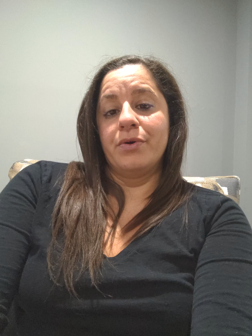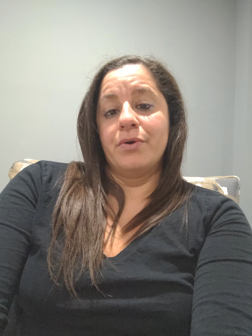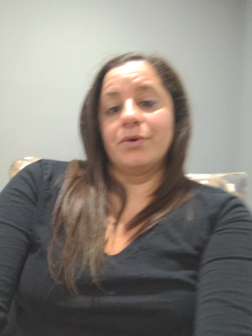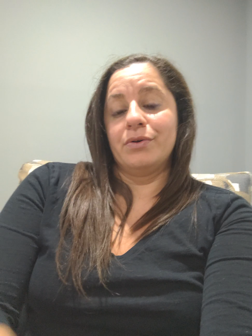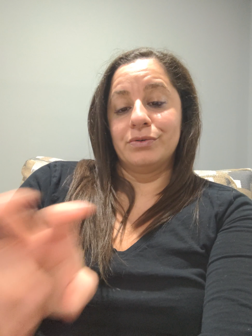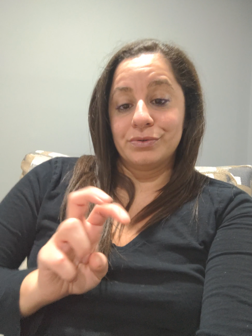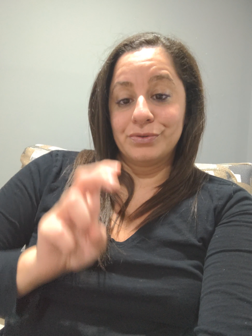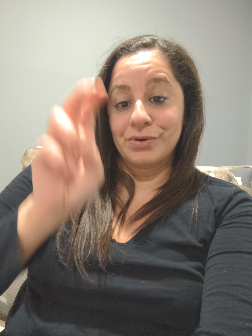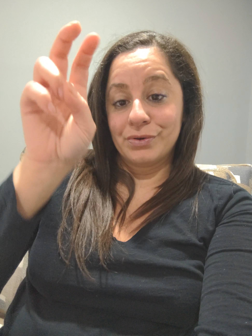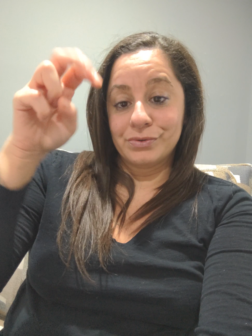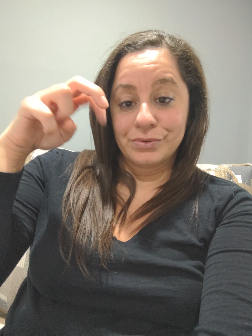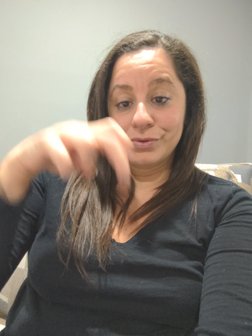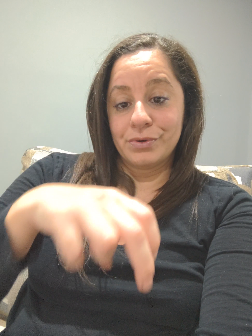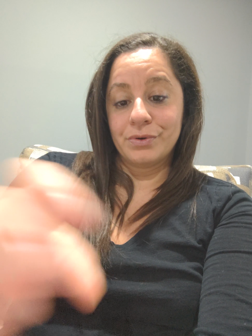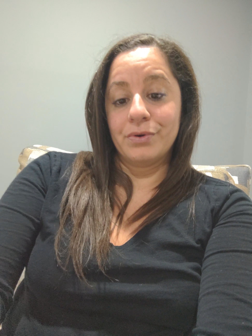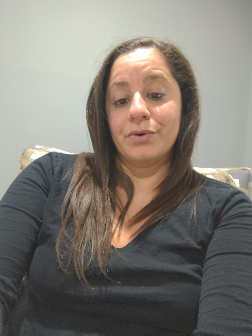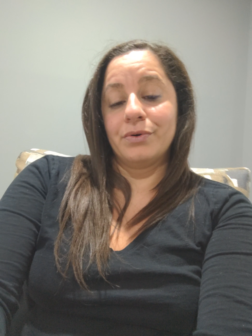stairs